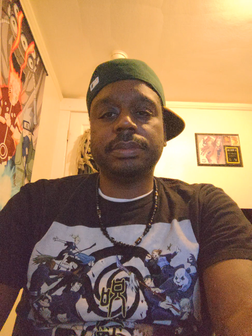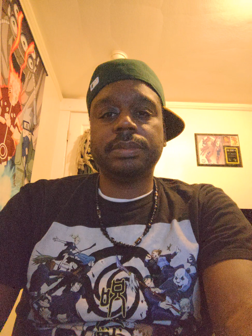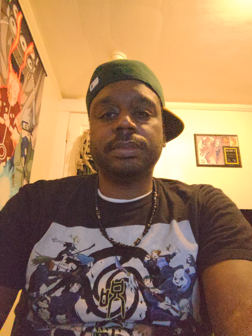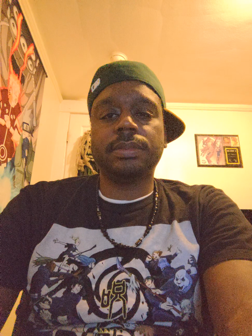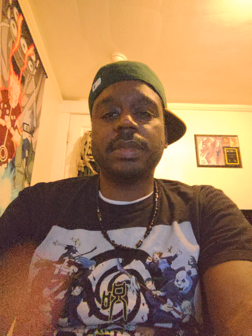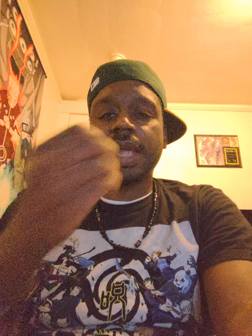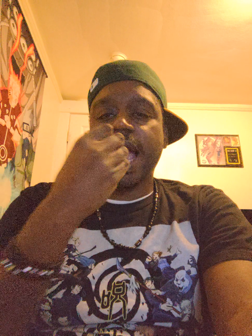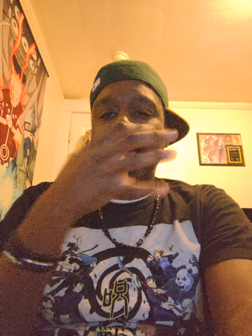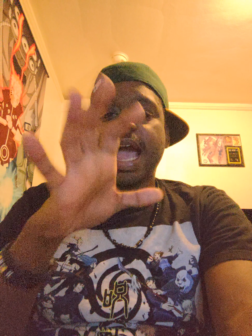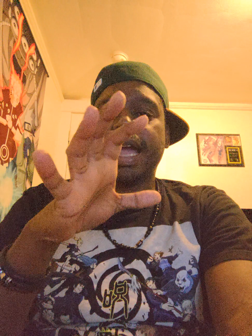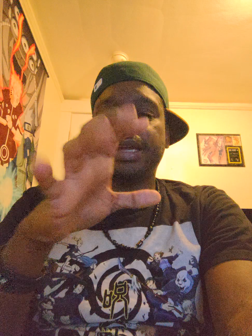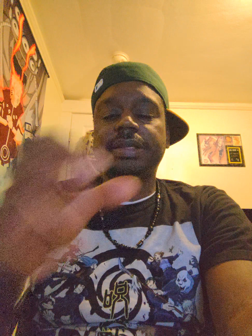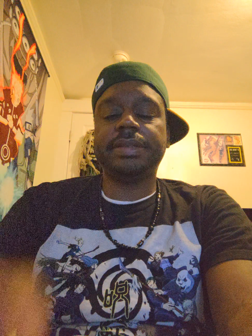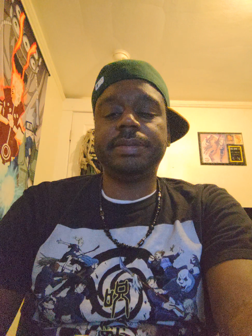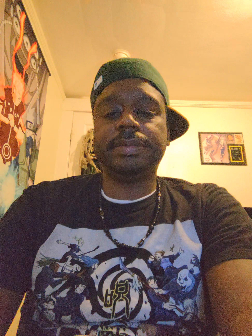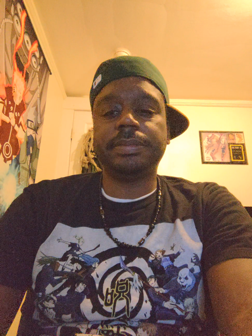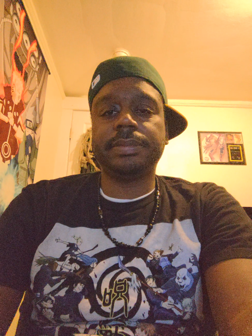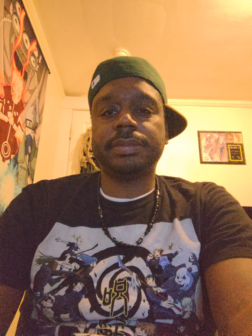hot